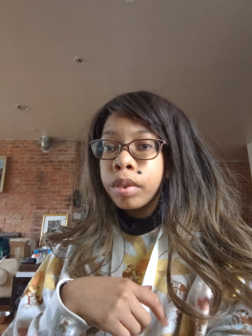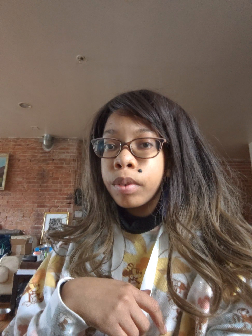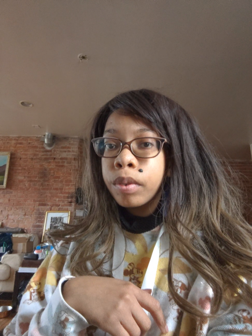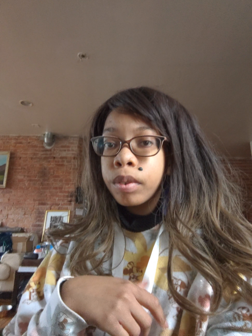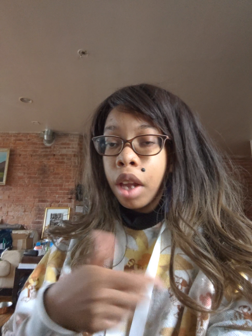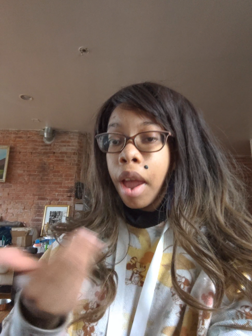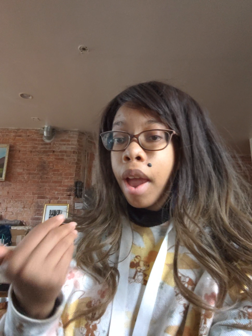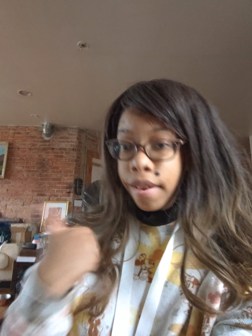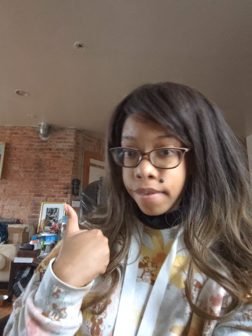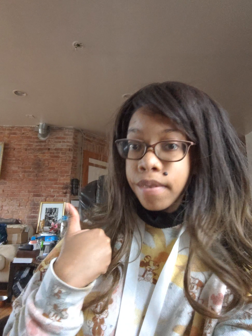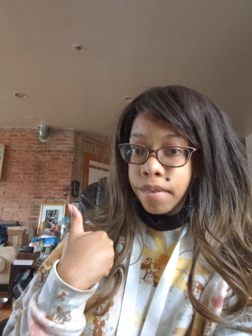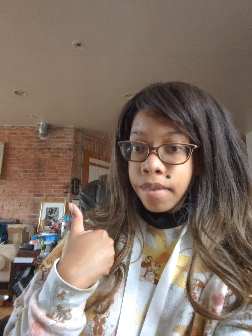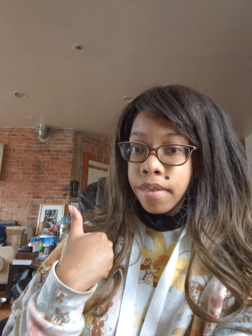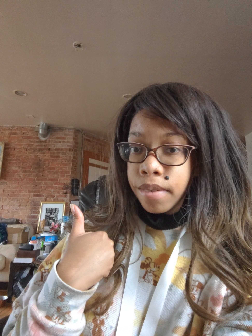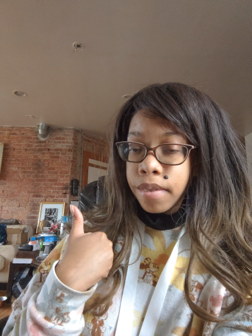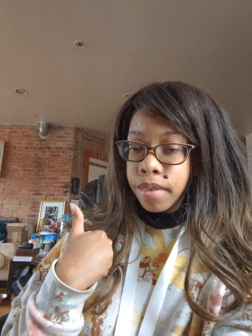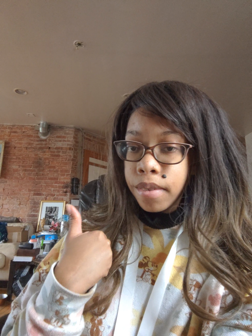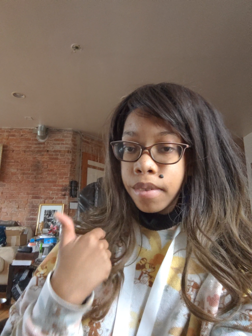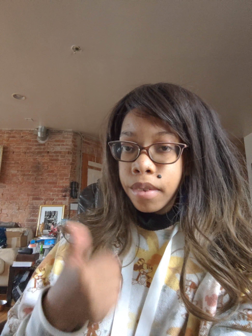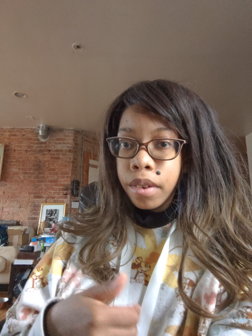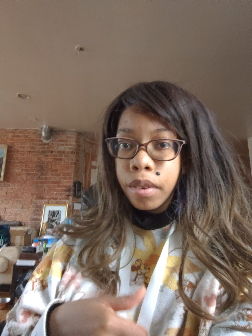have